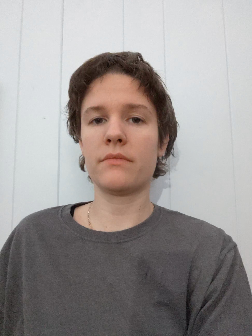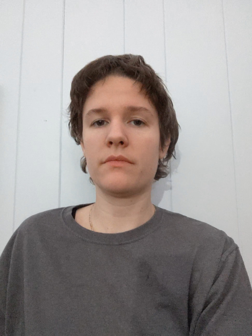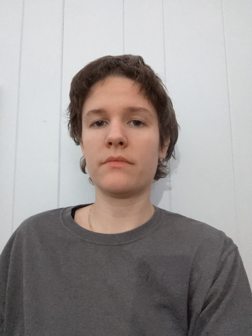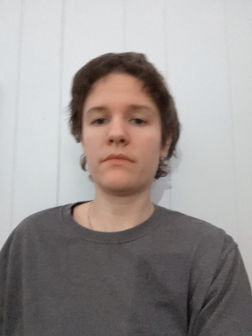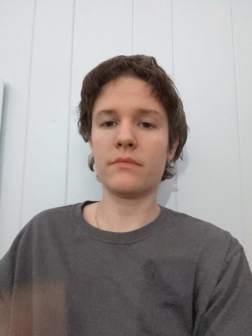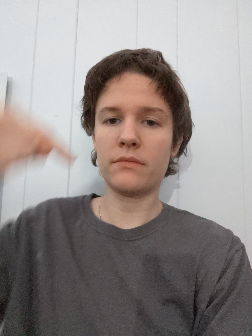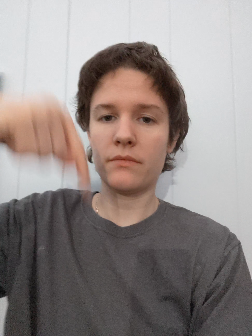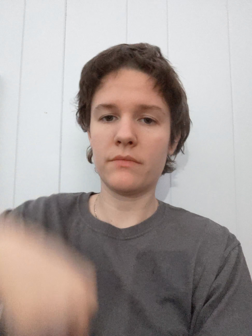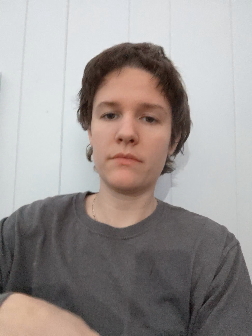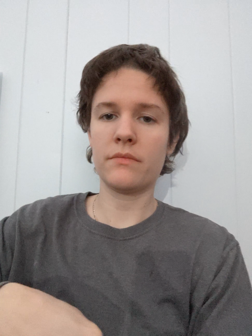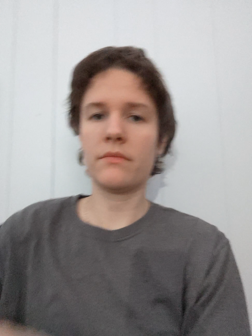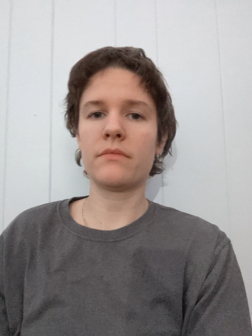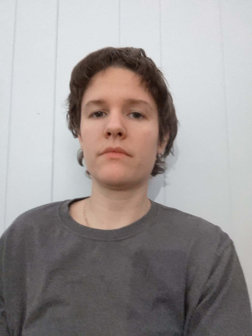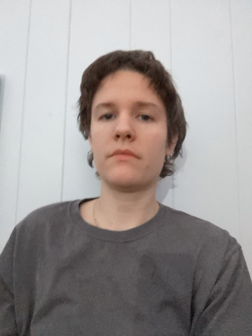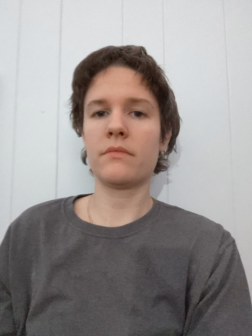down